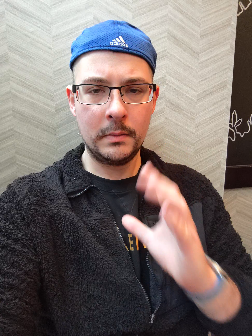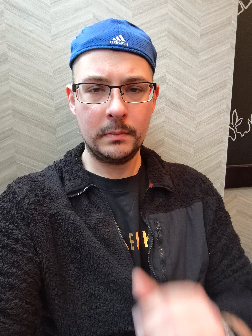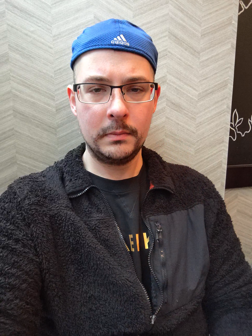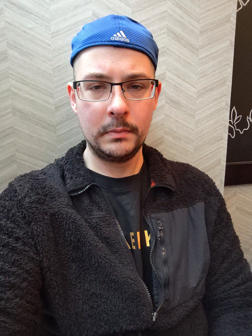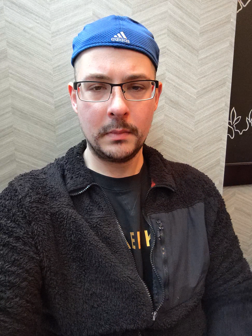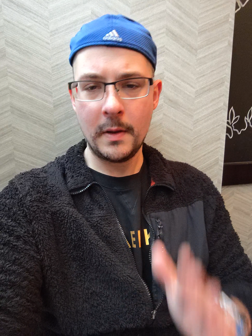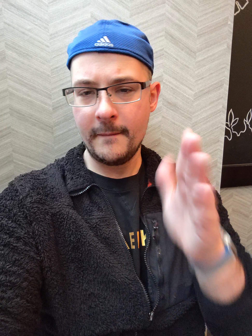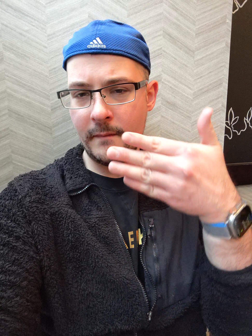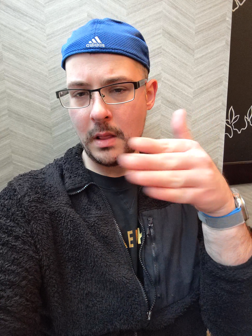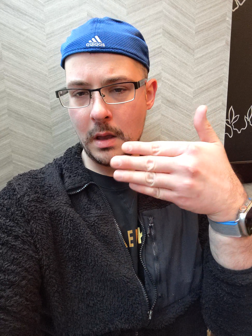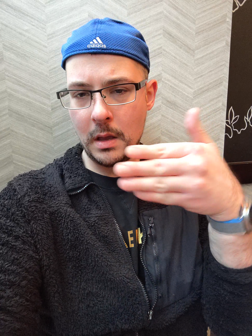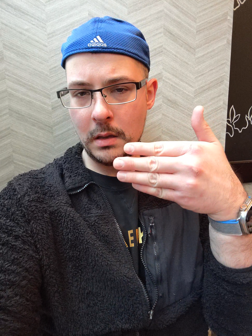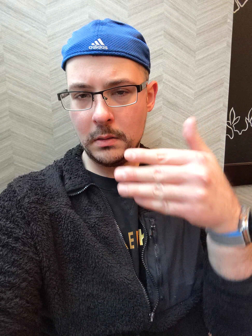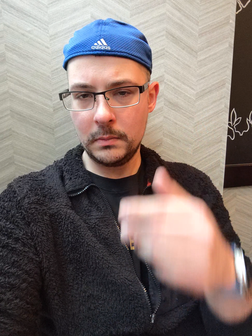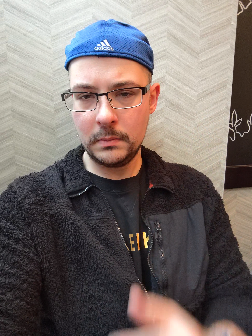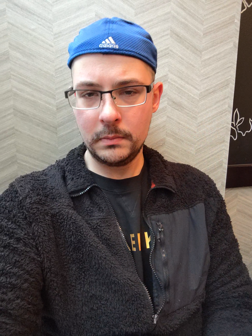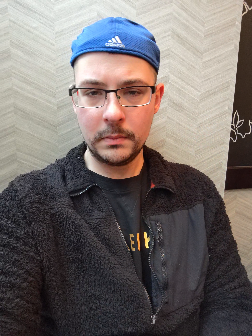flag